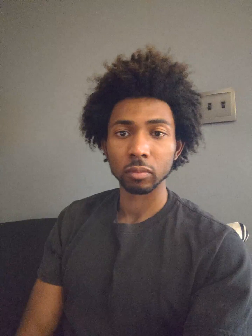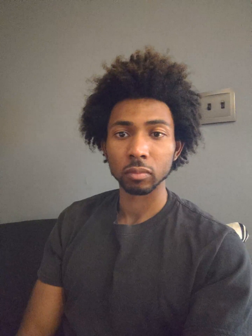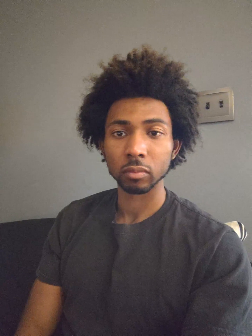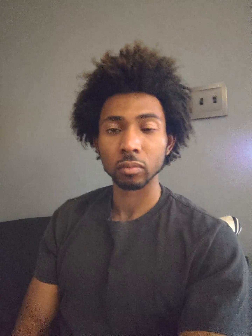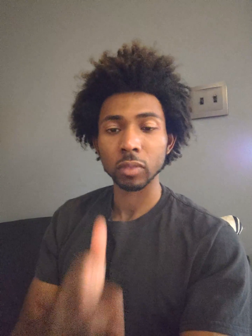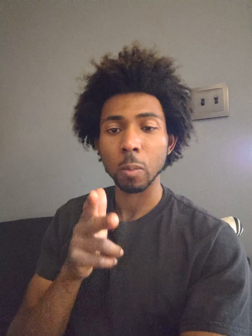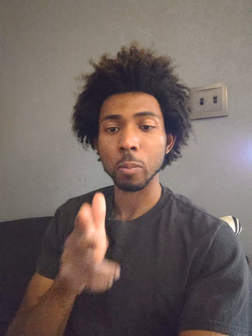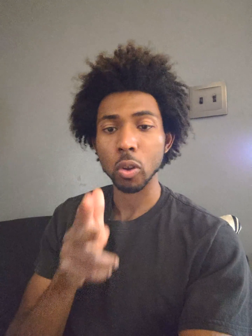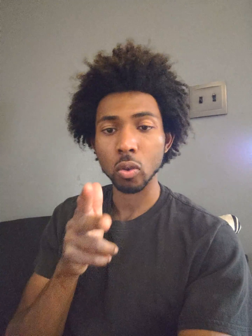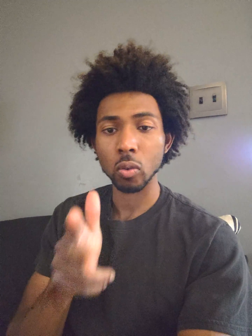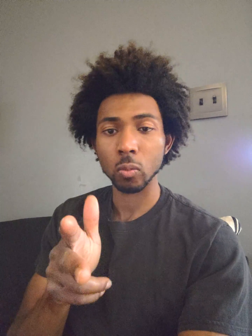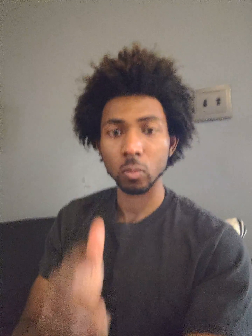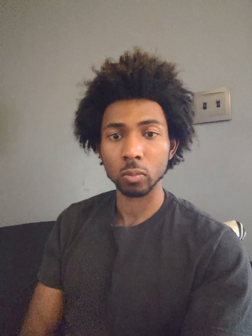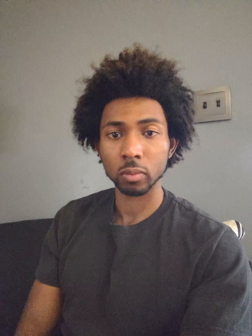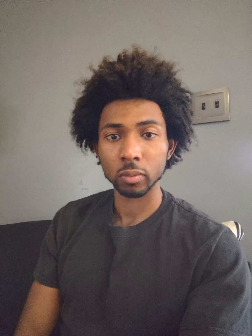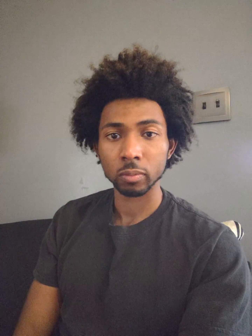garage